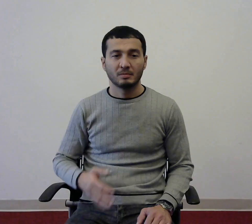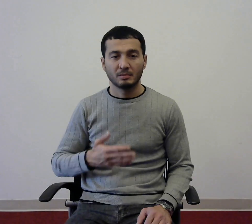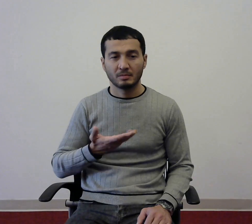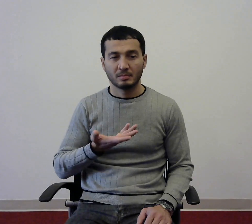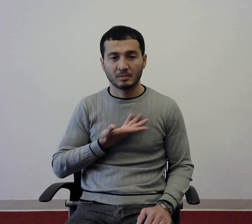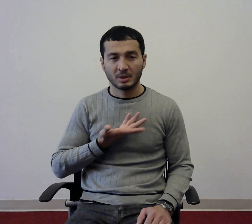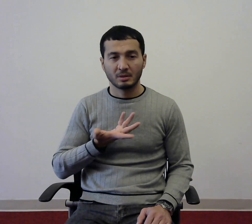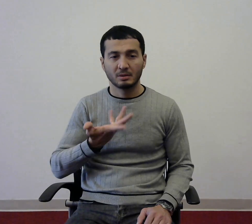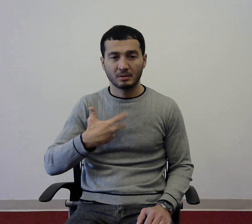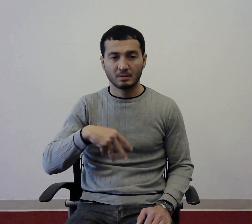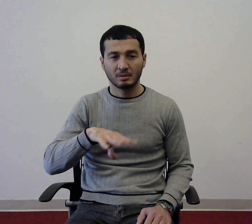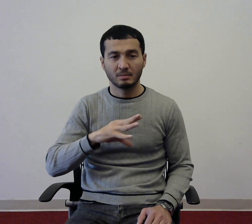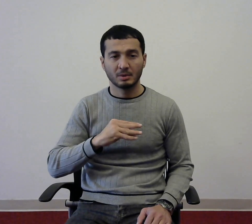biz